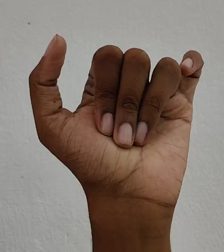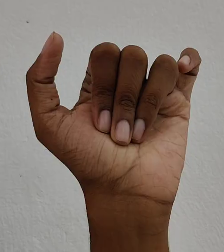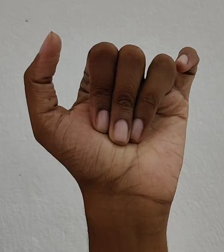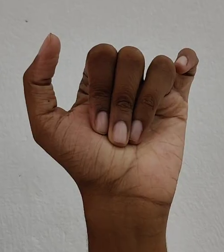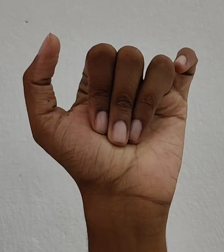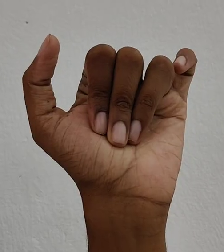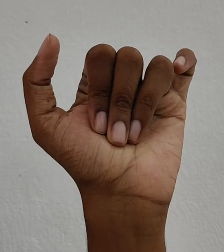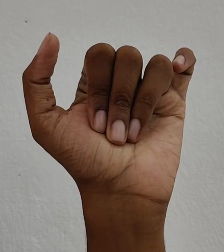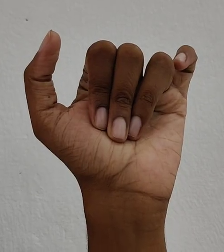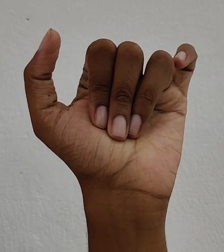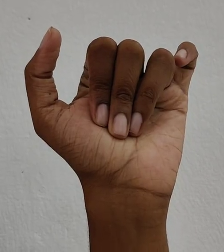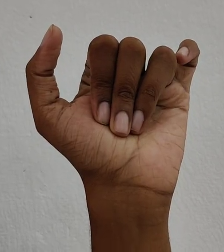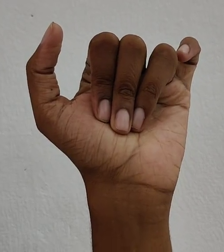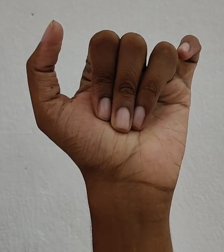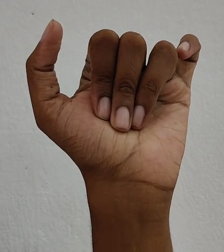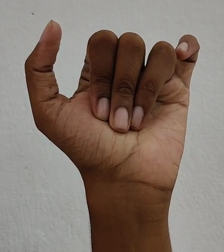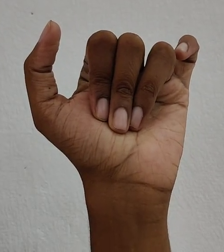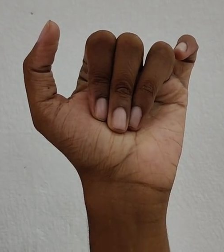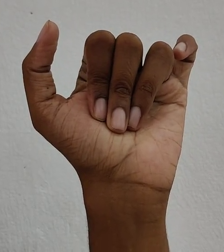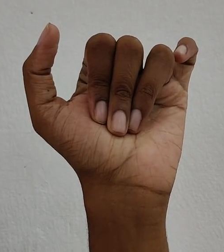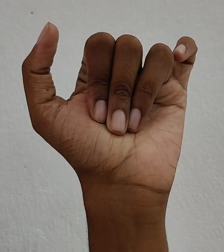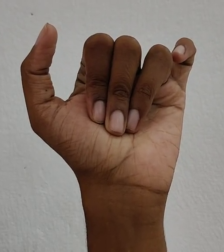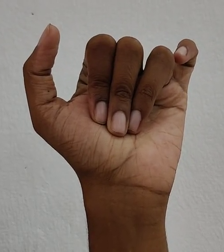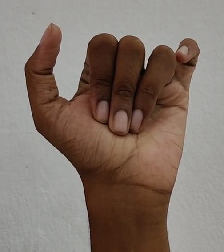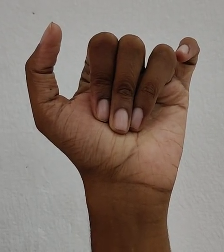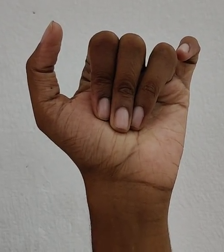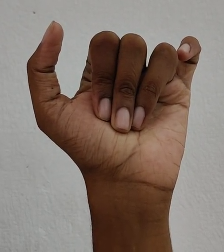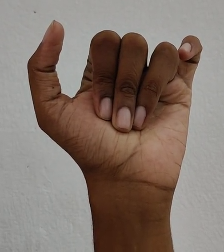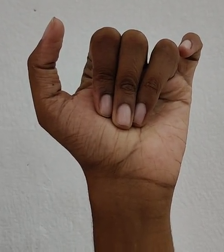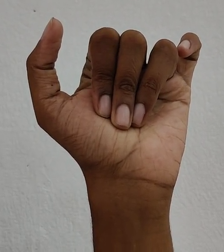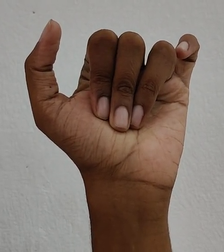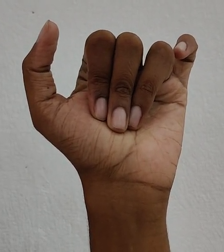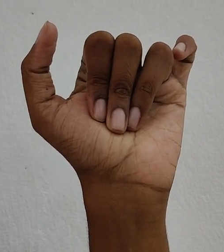ഋ